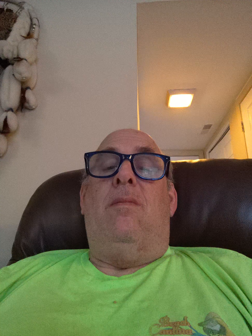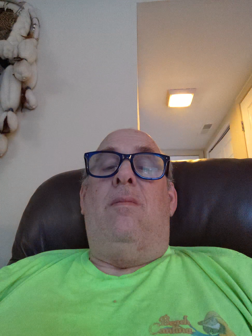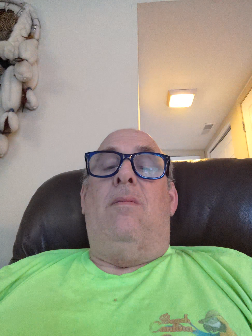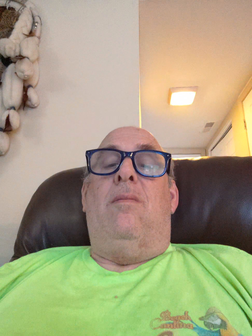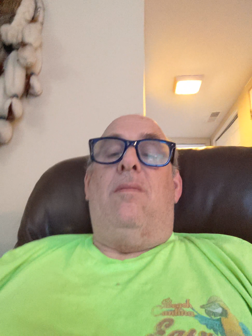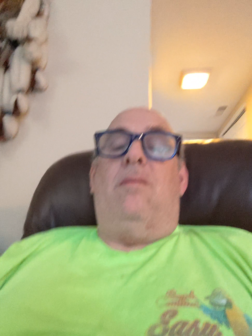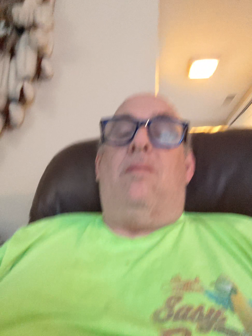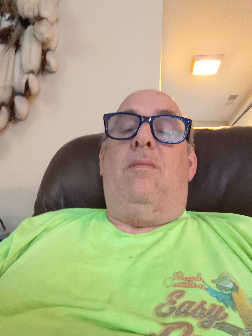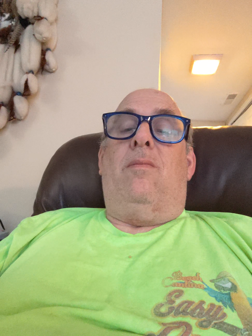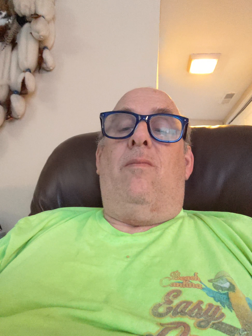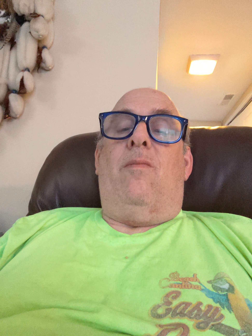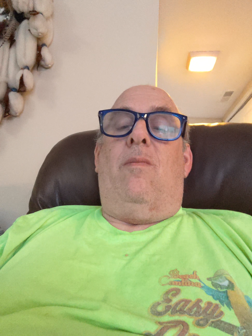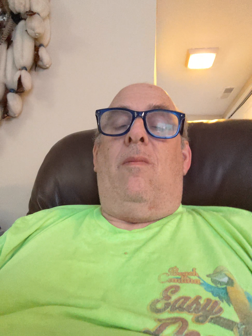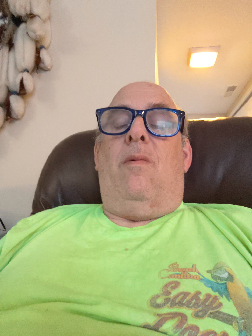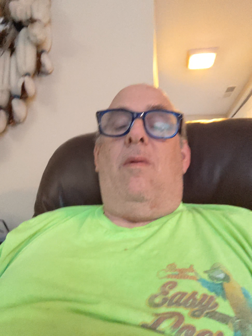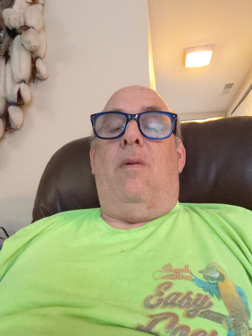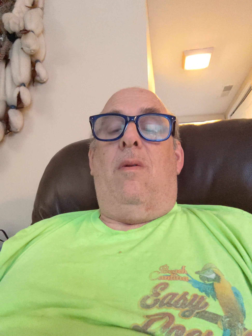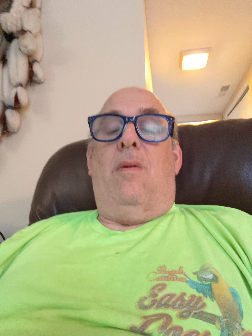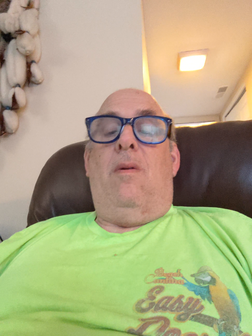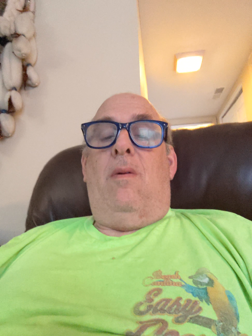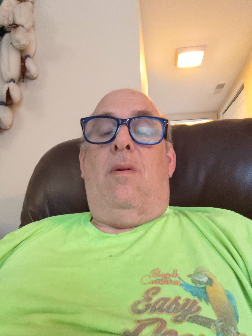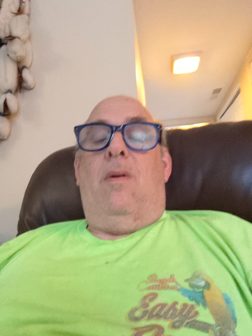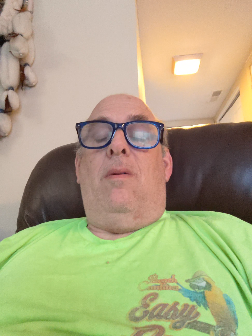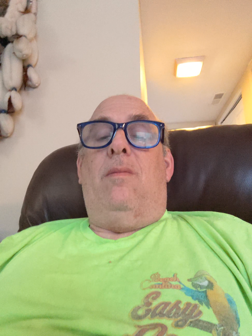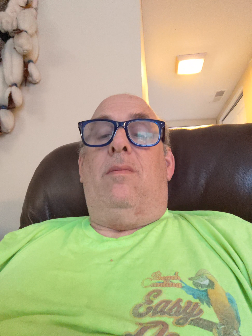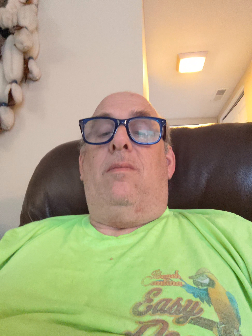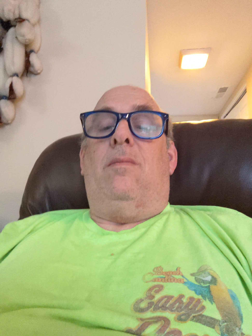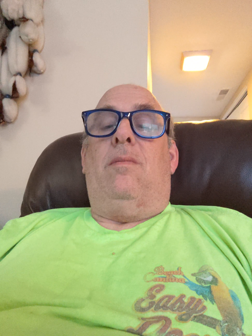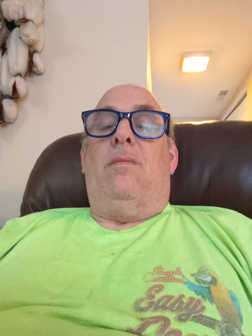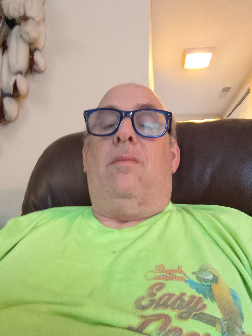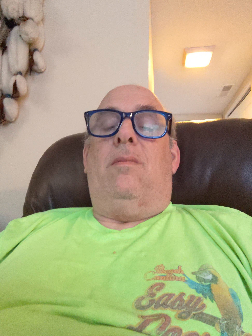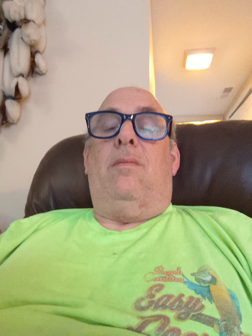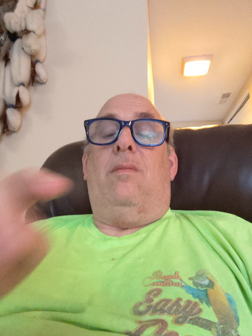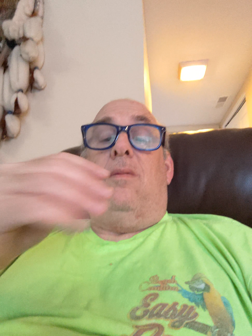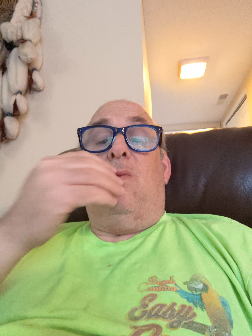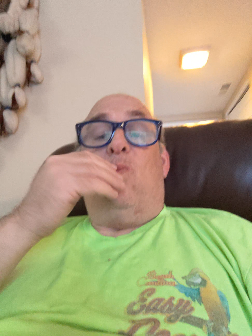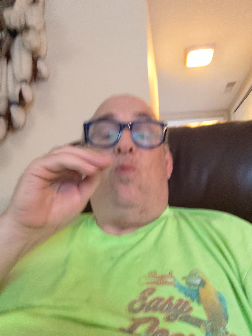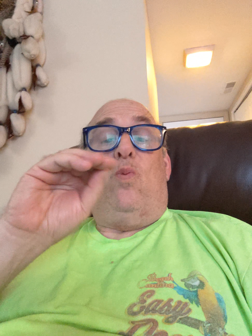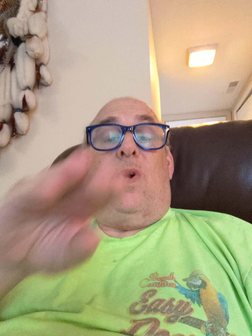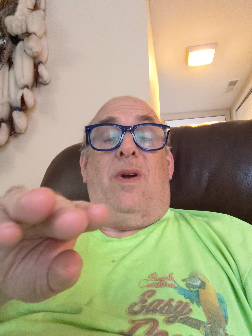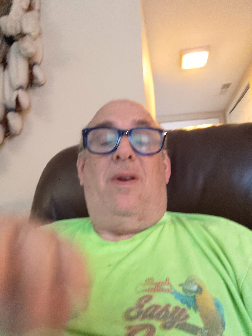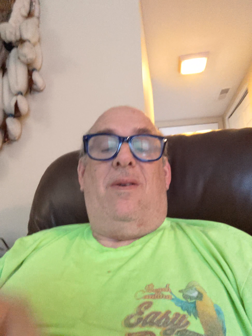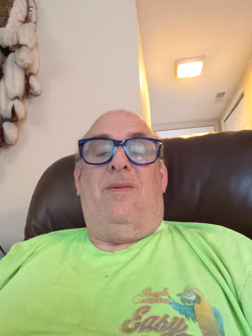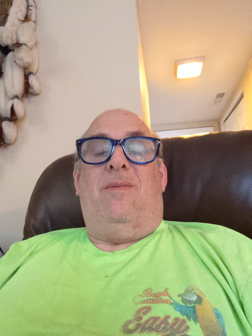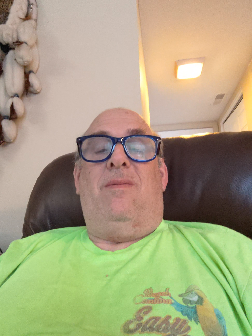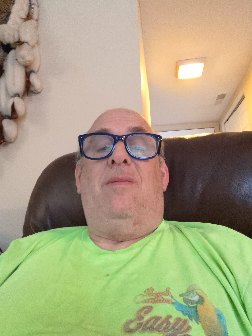kiss